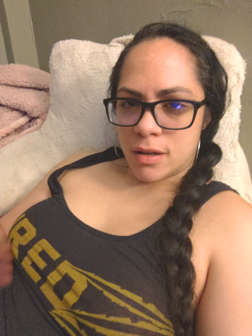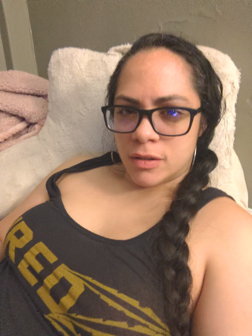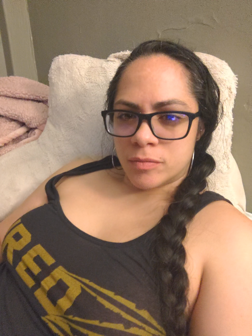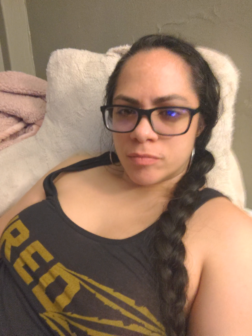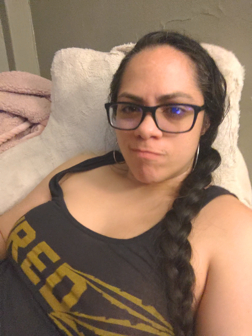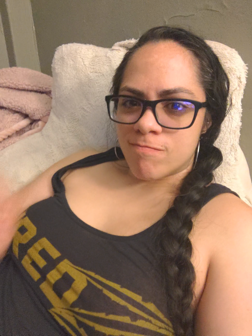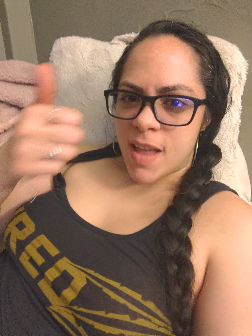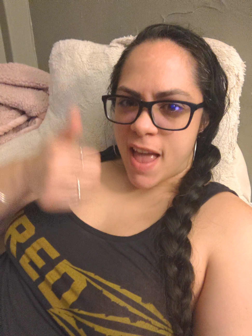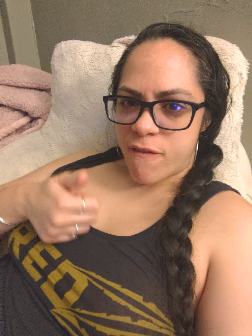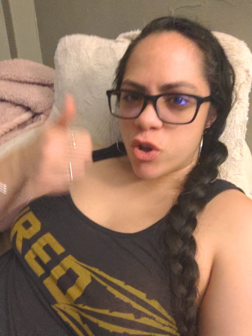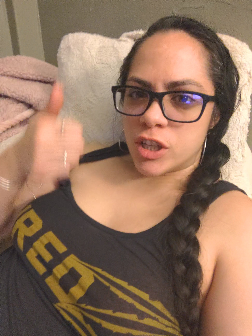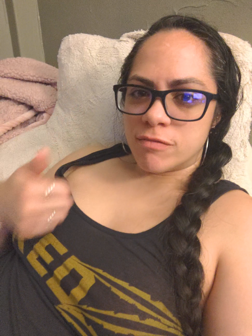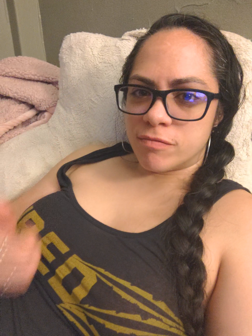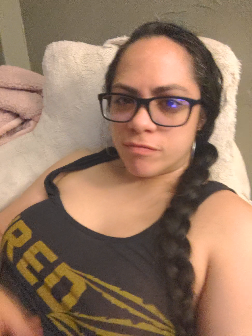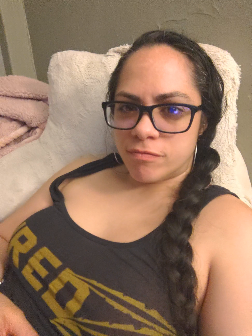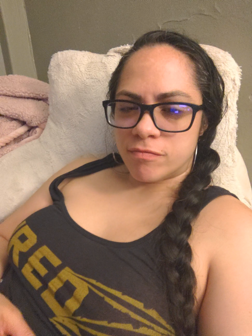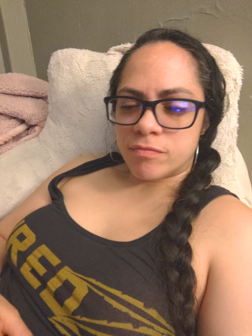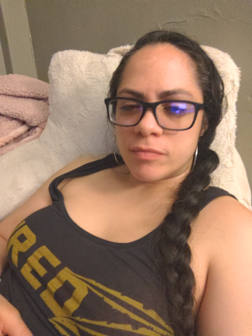every